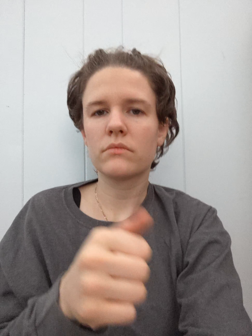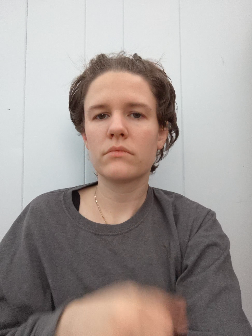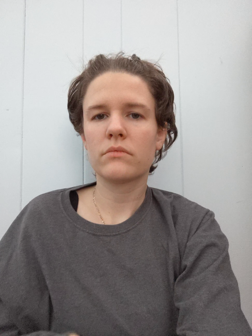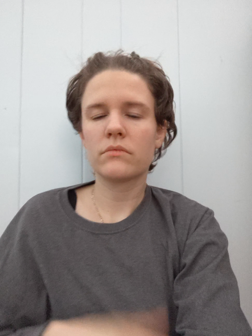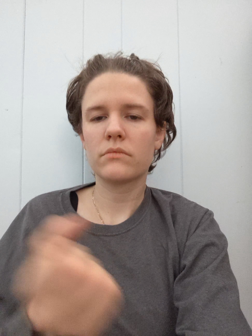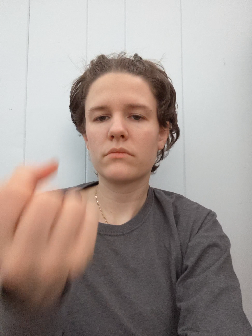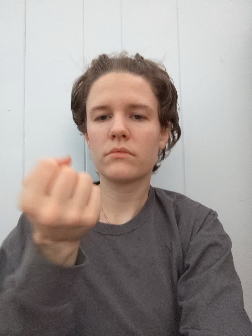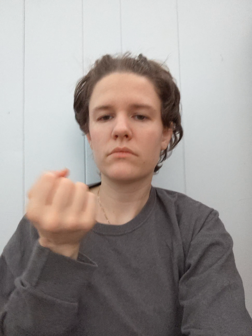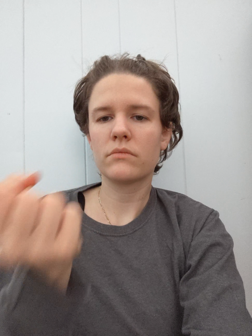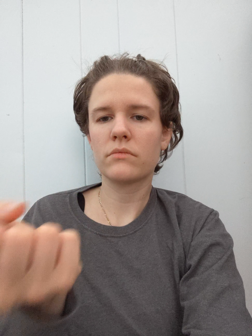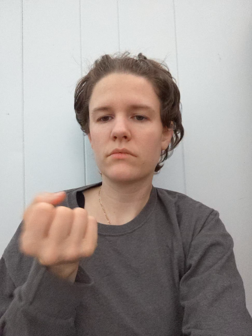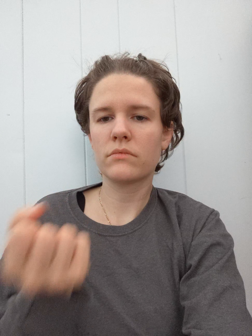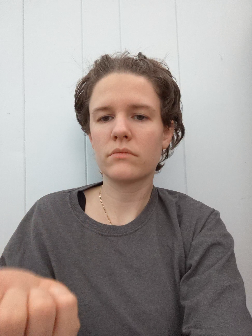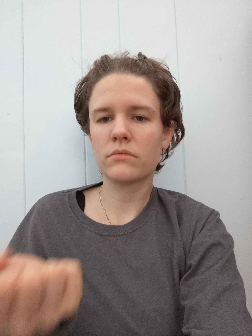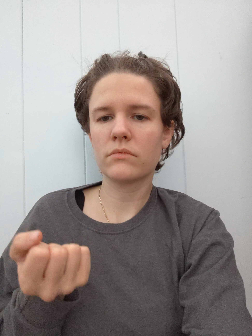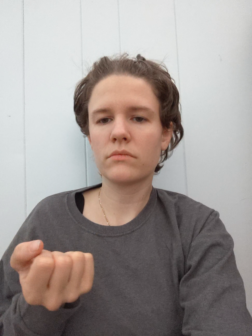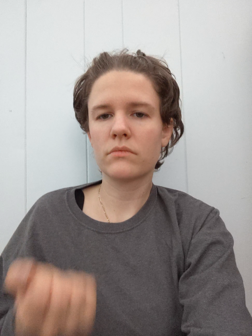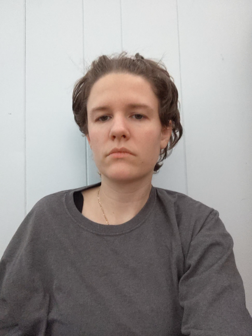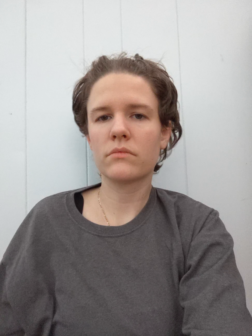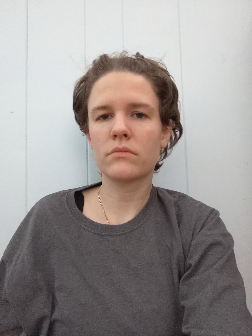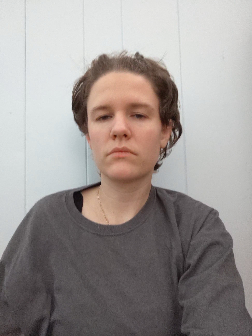drawer